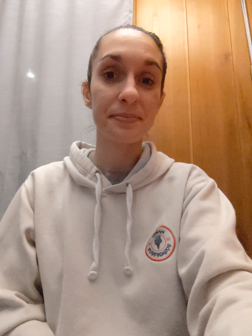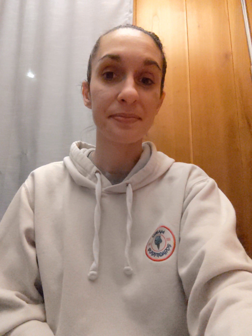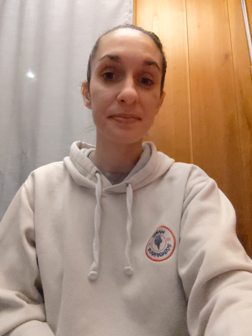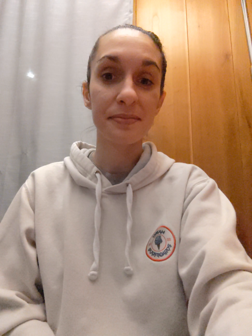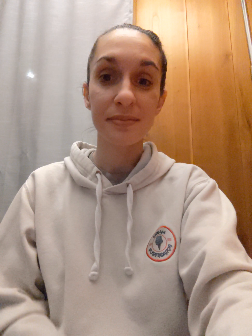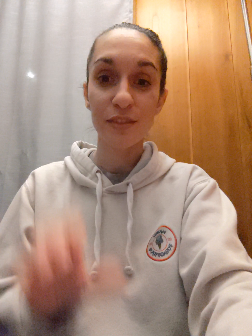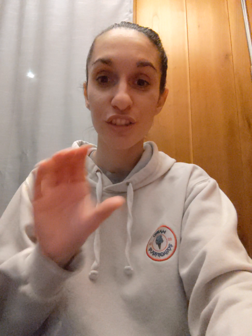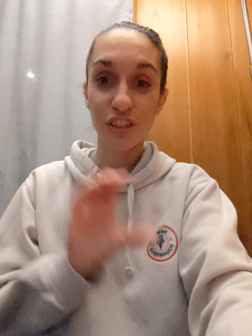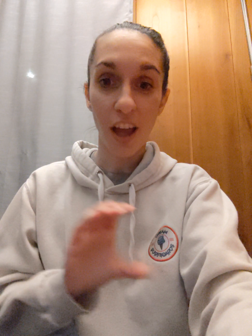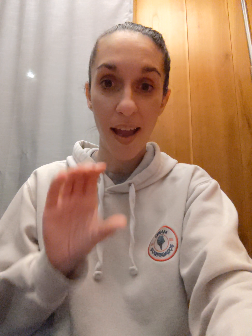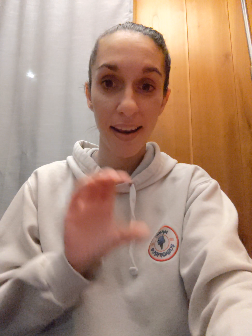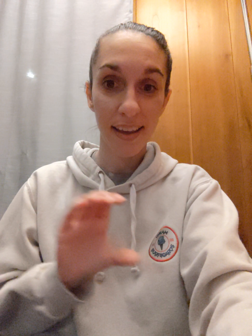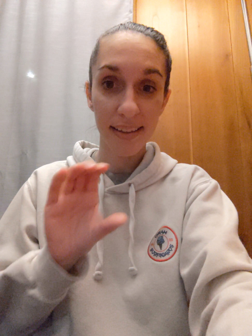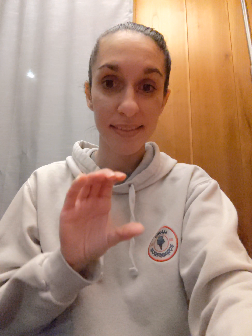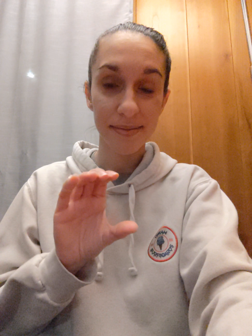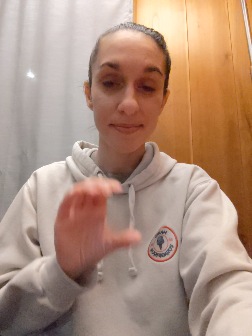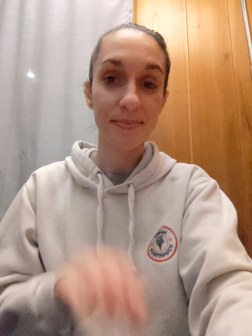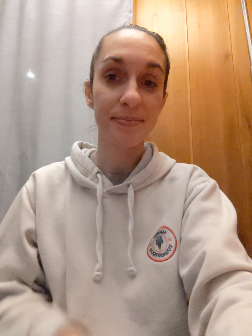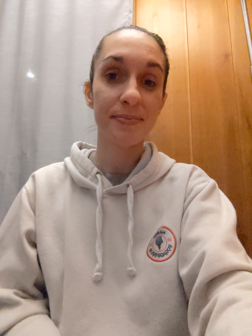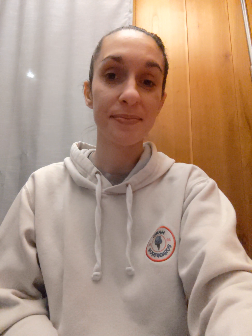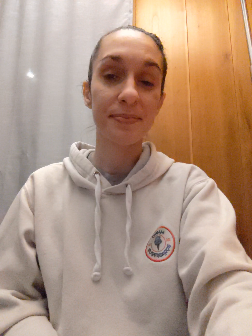chocolate